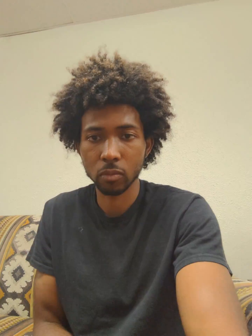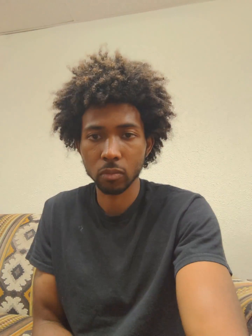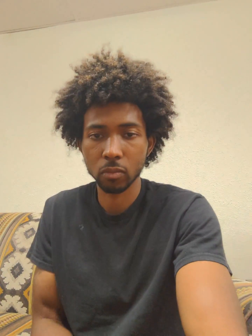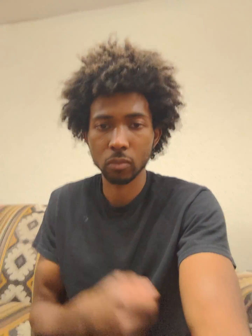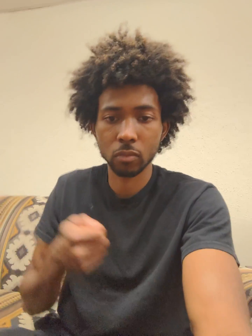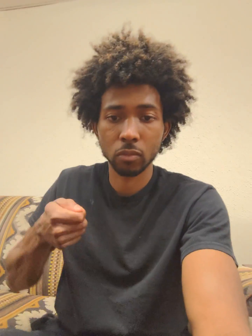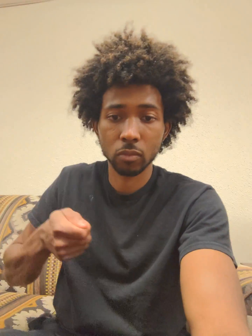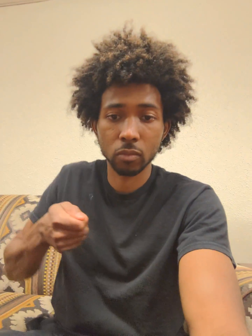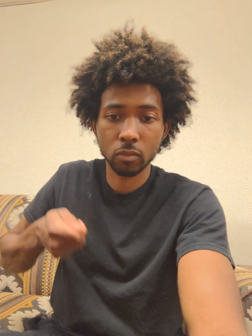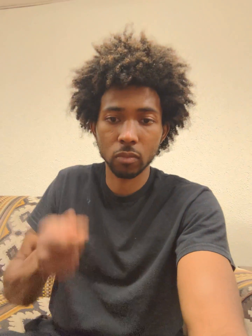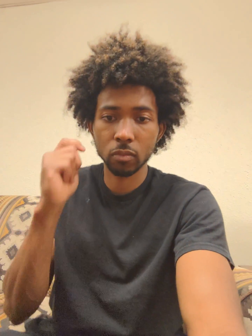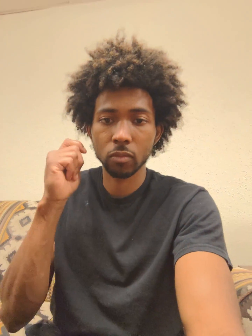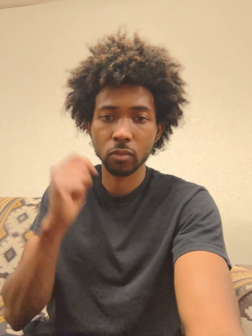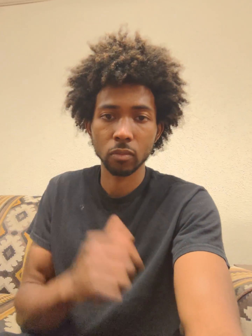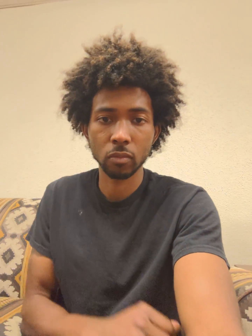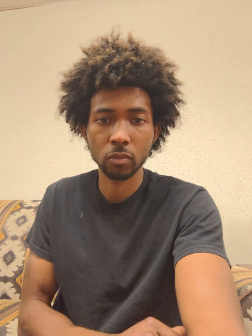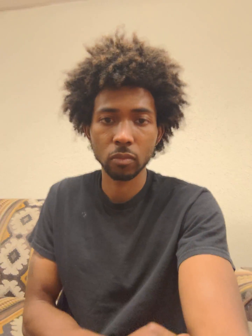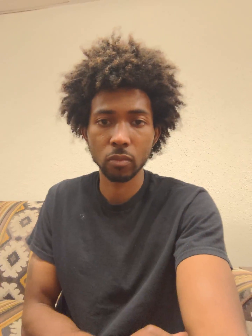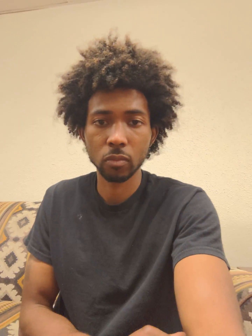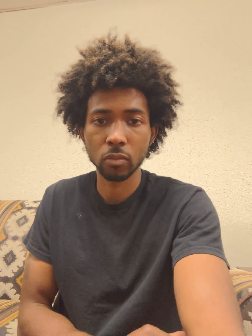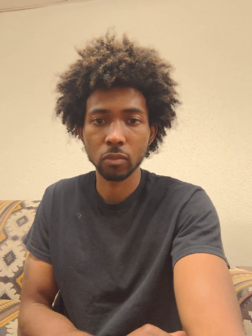shovel